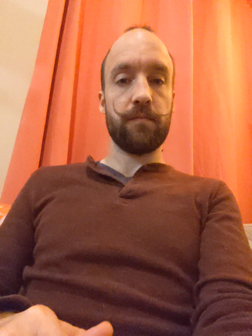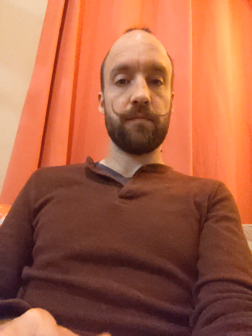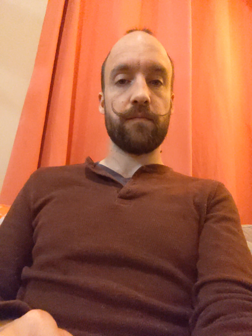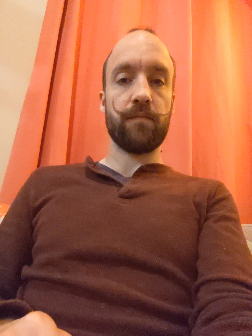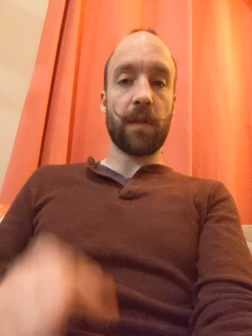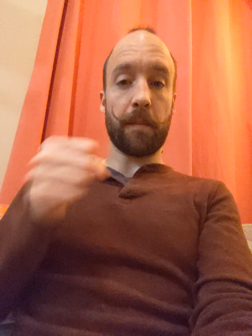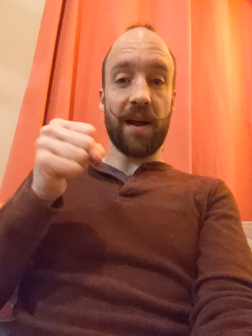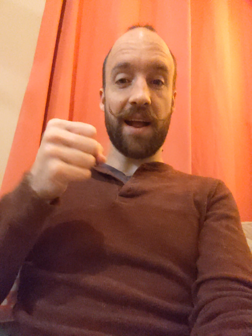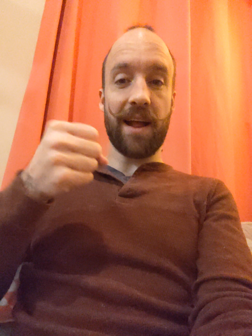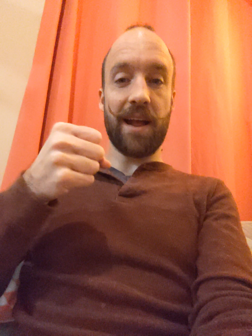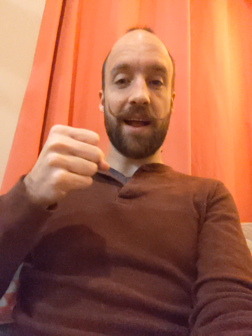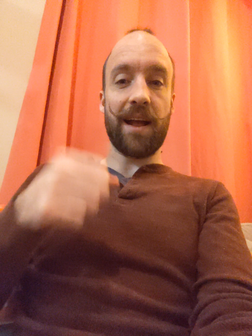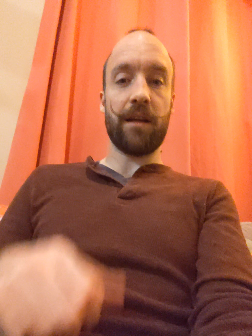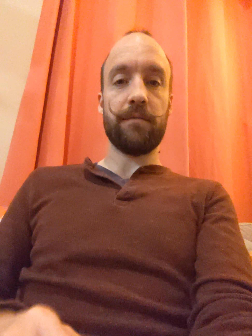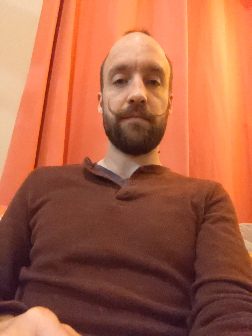make